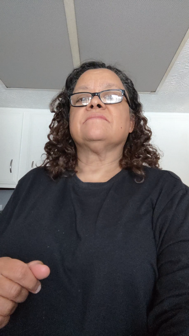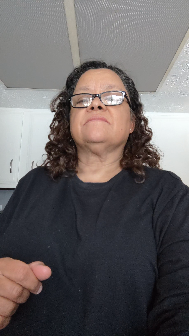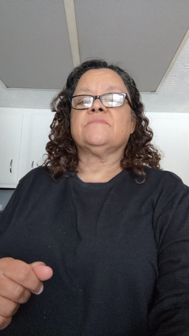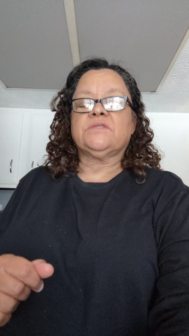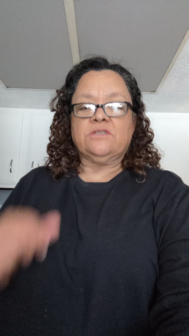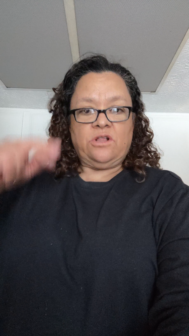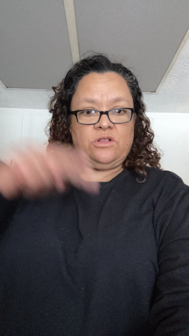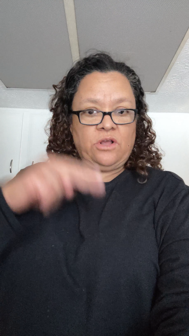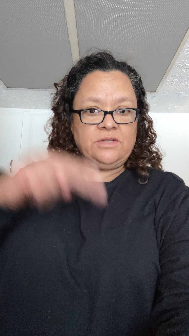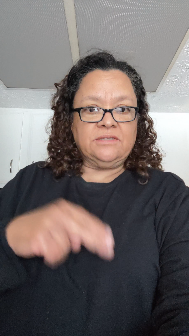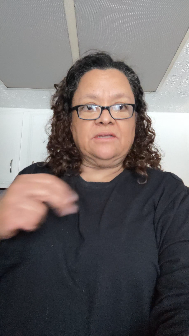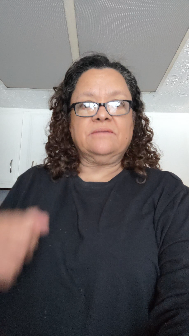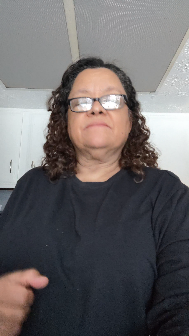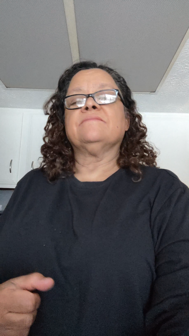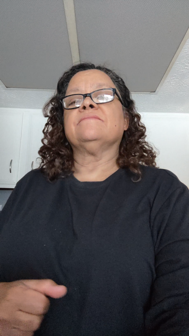nurse